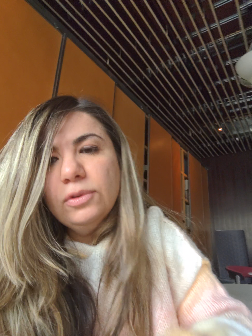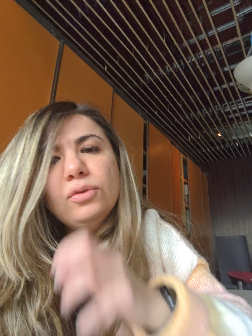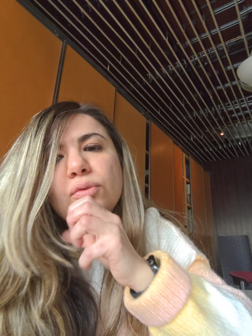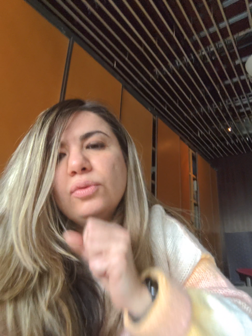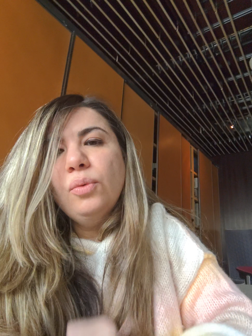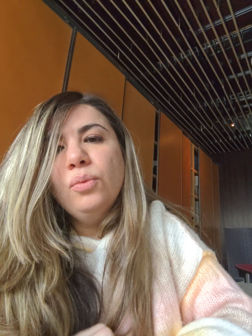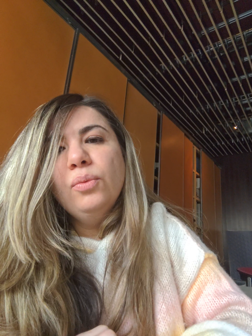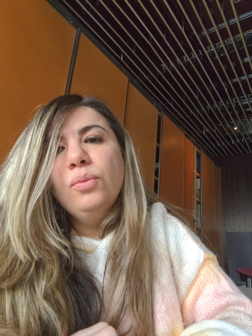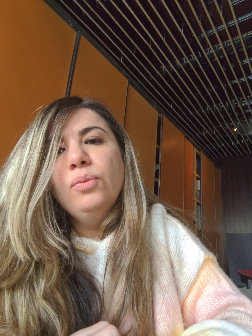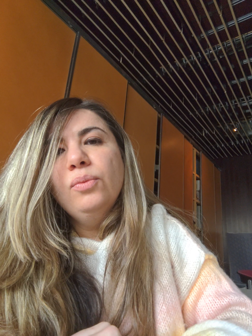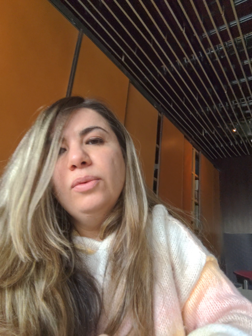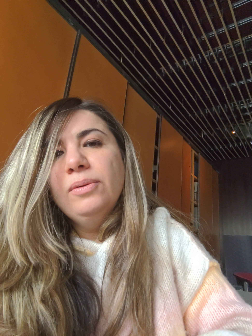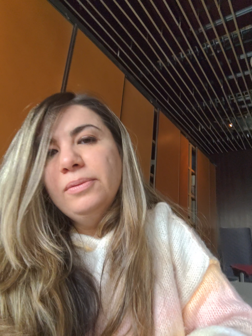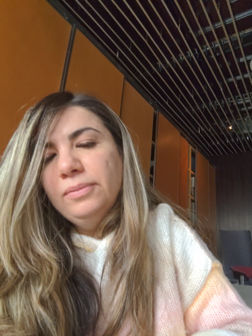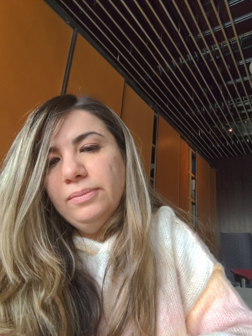old